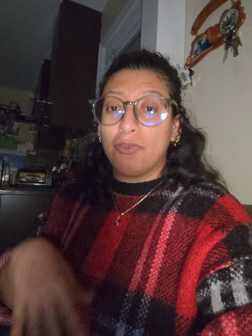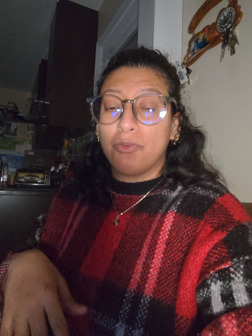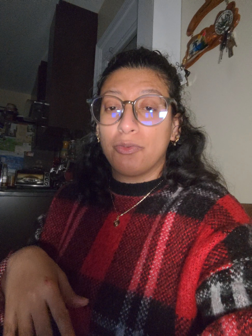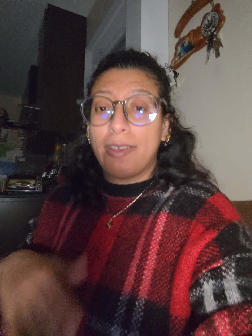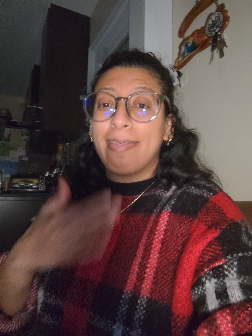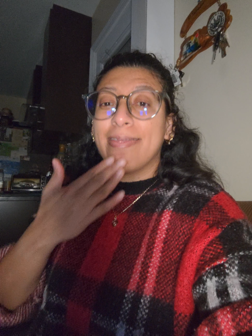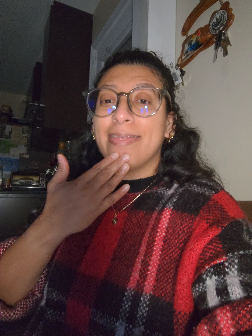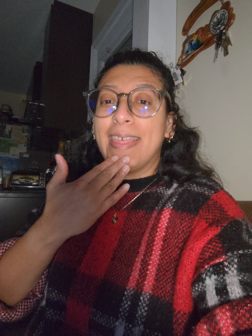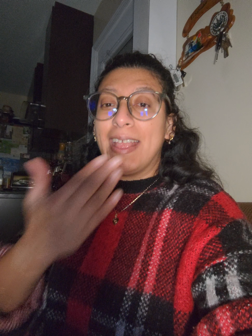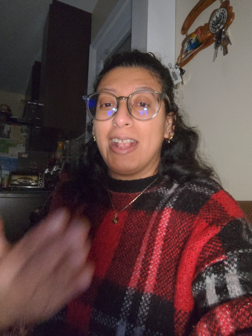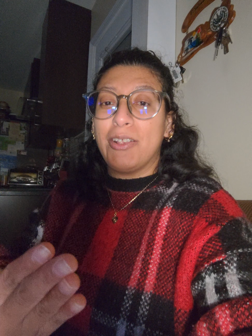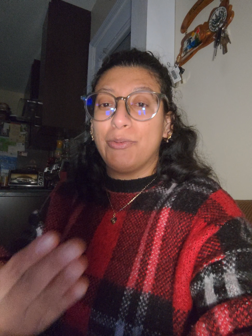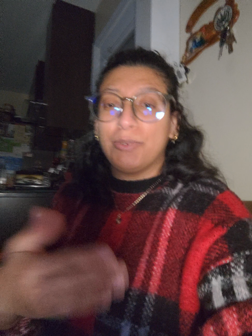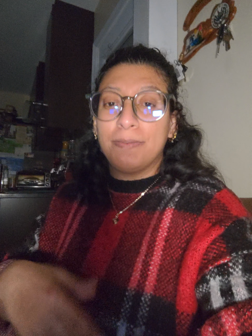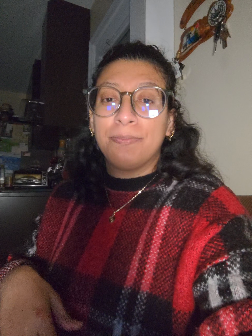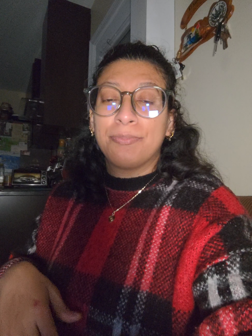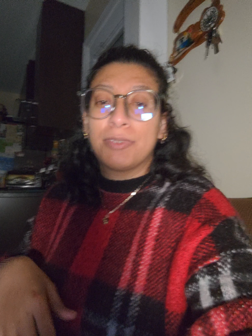thank you